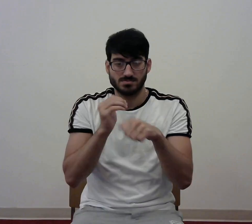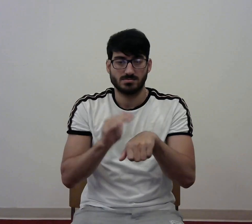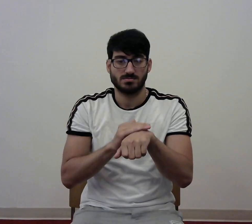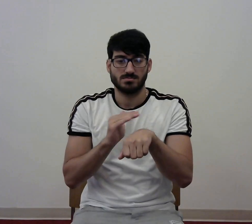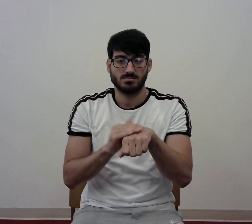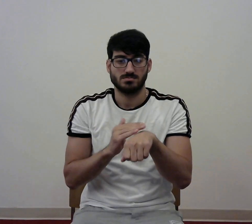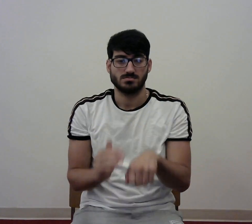xeyir